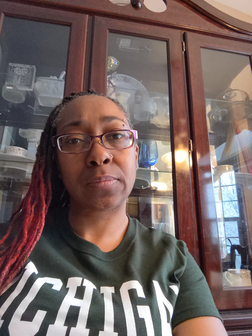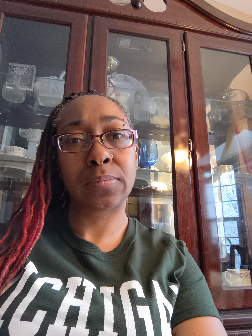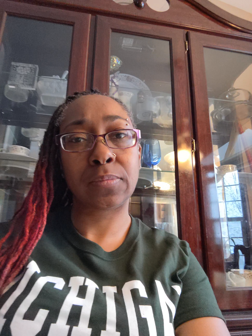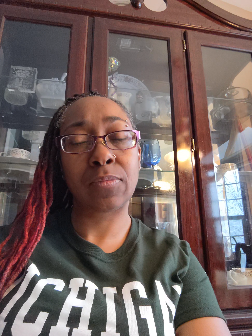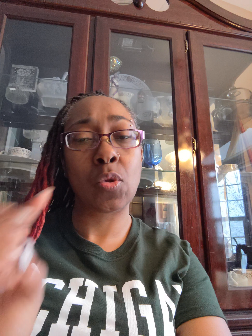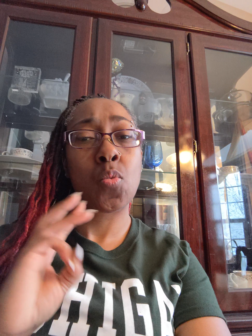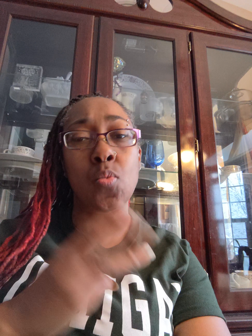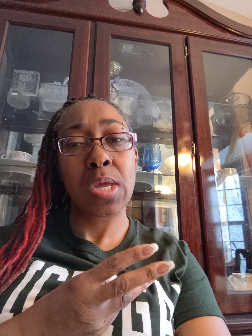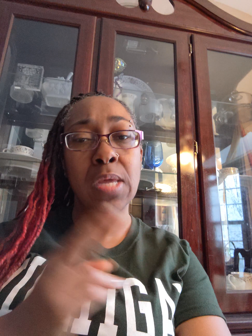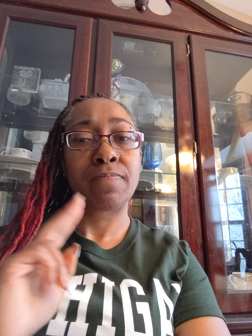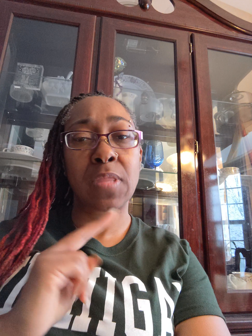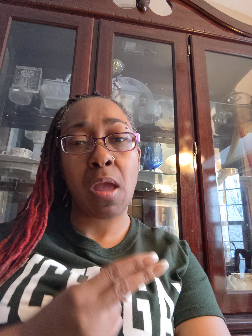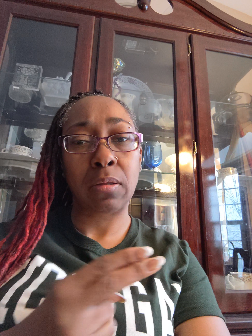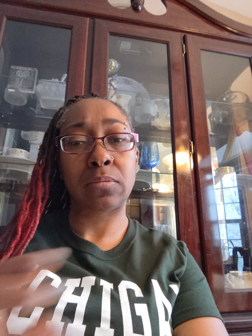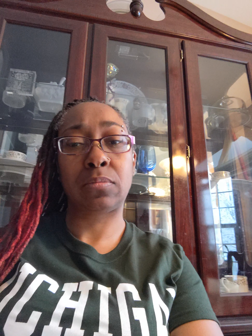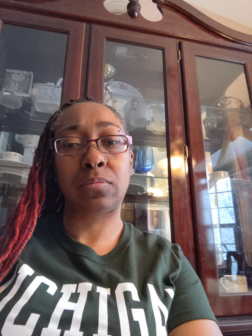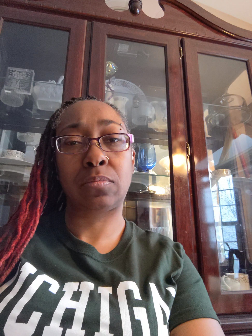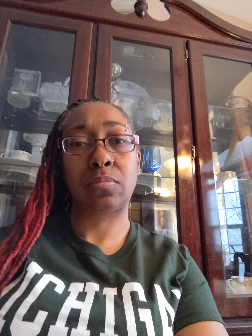we